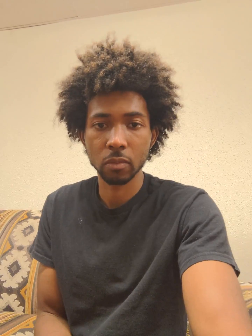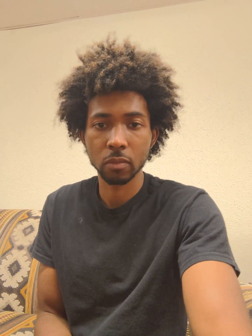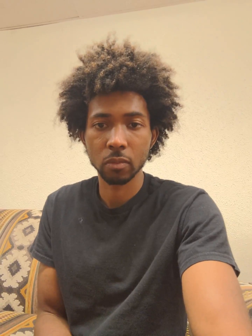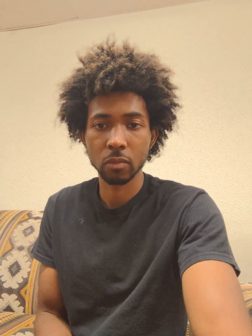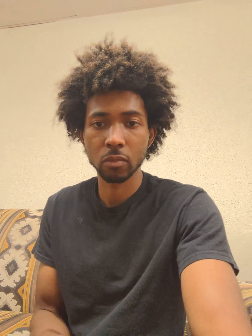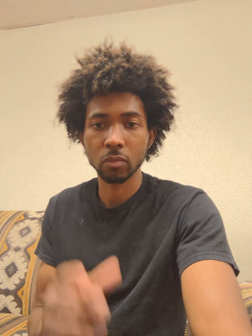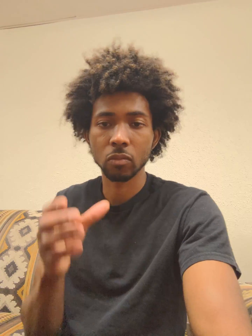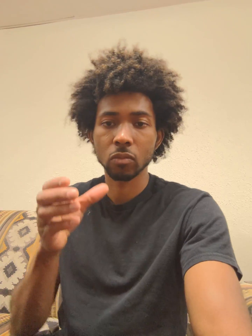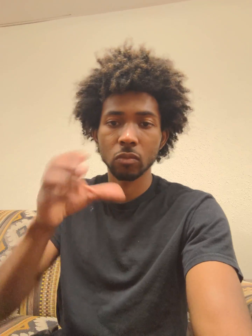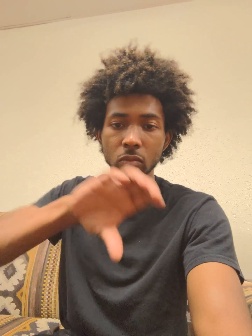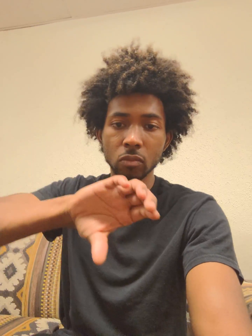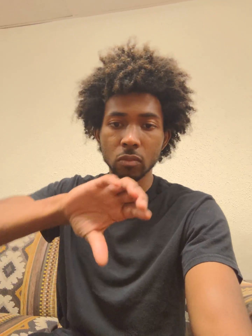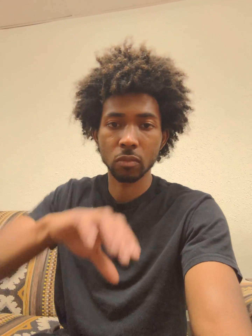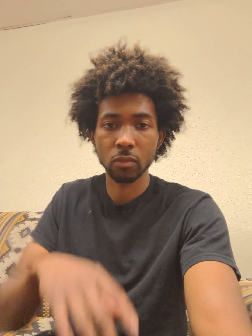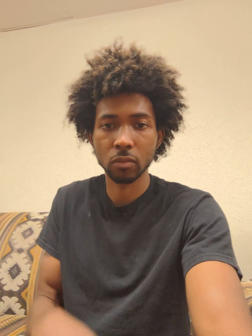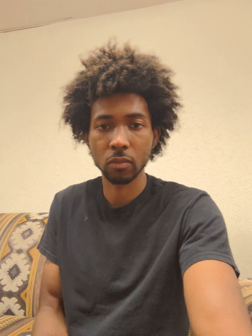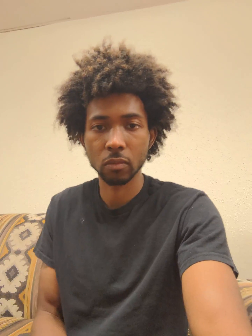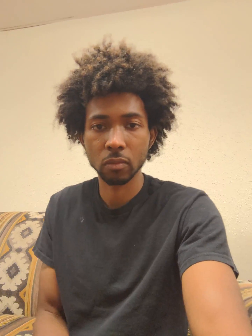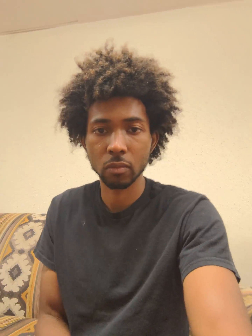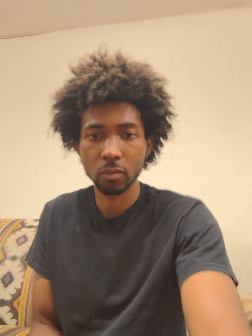dump